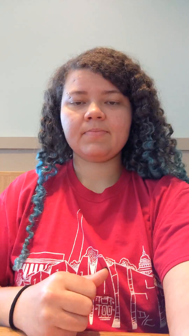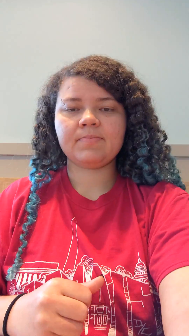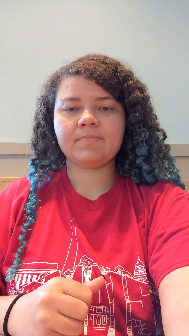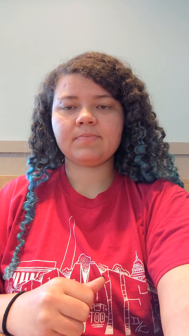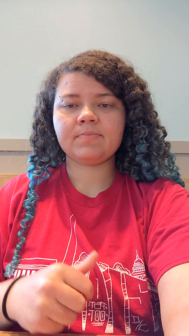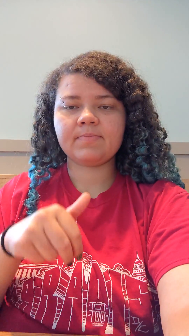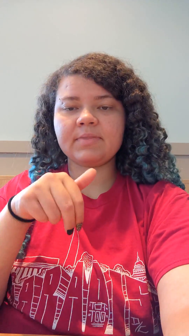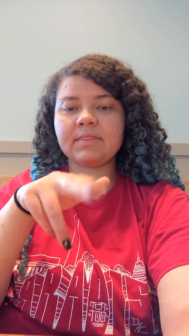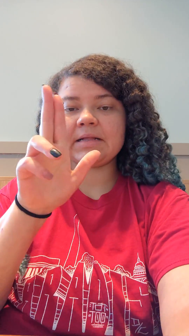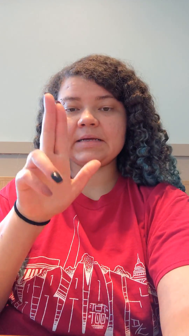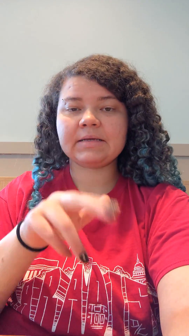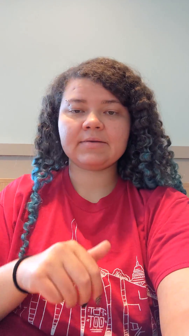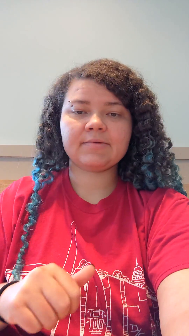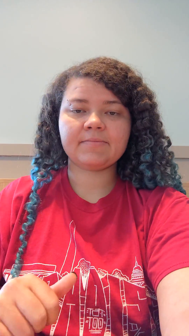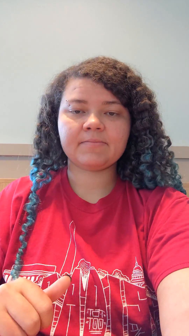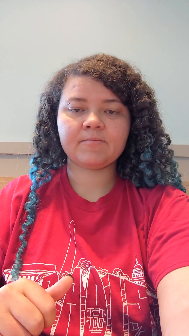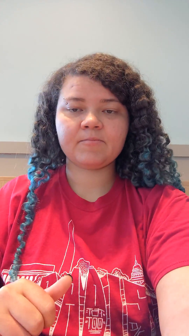lick